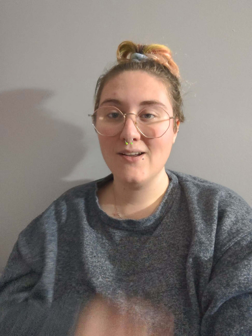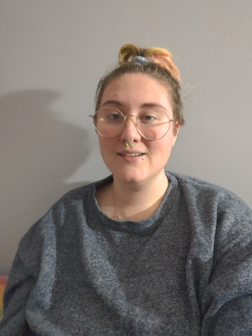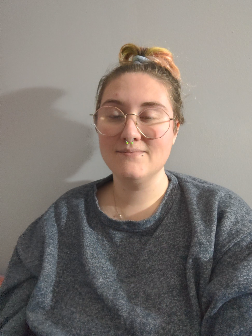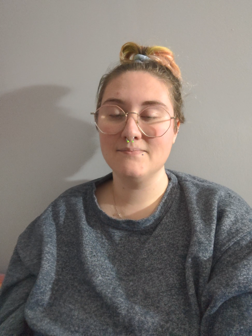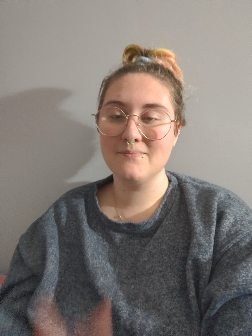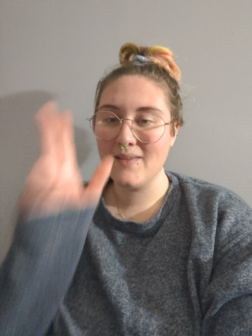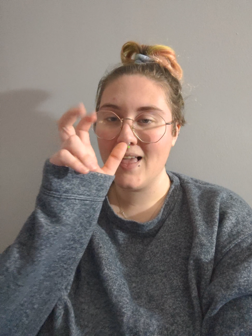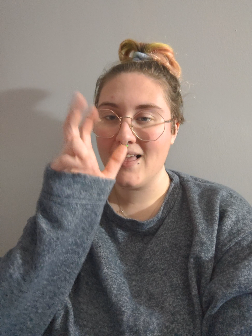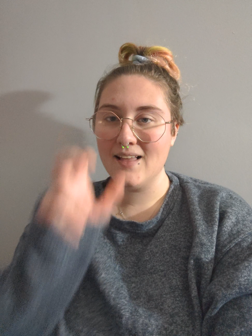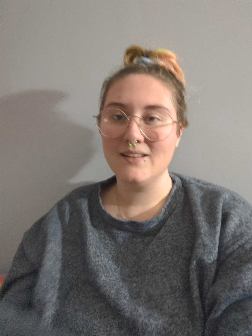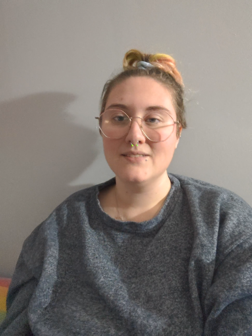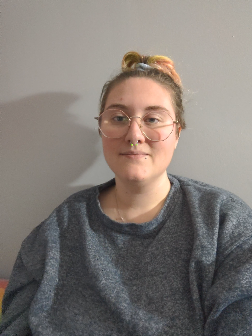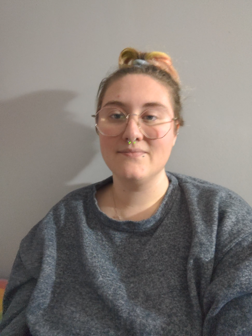bug